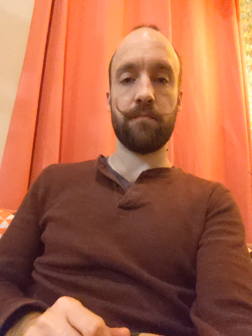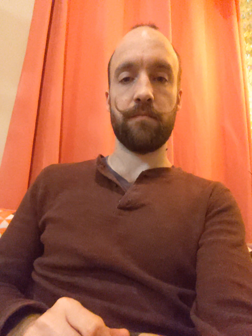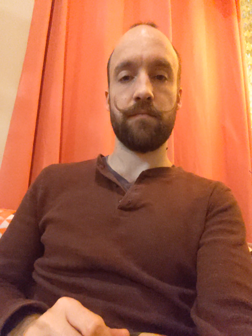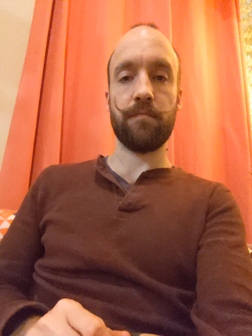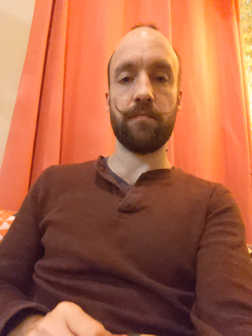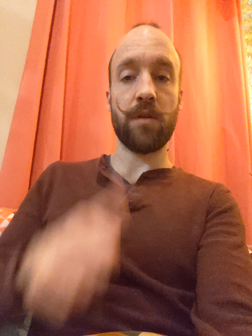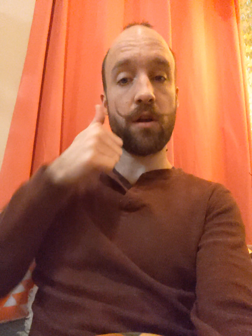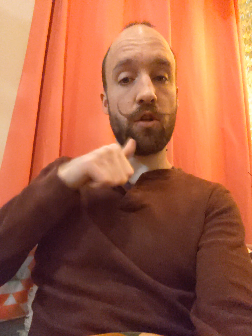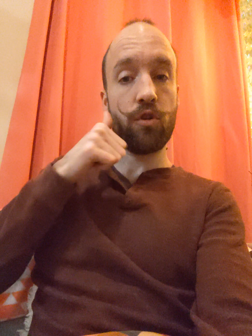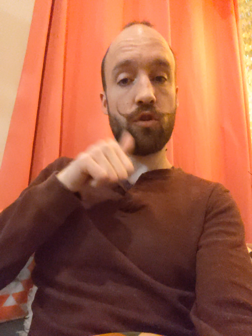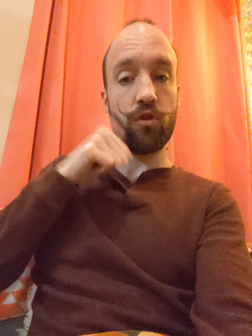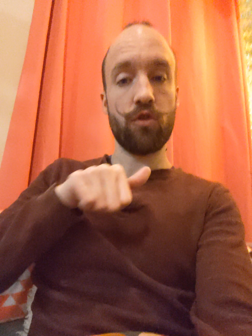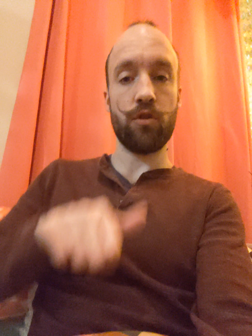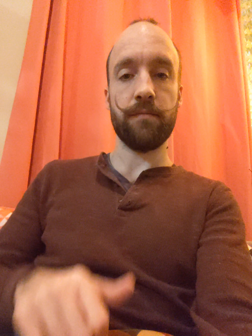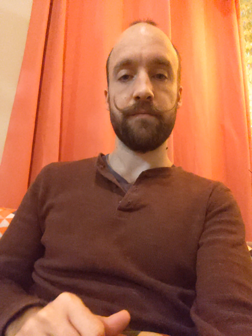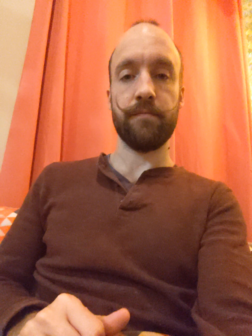girl